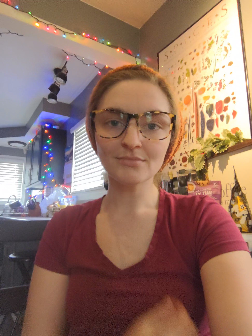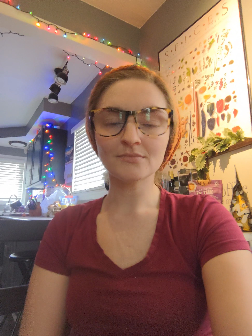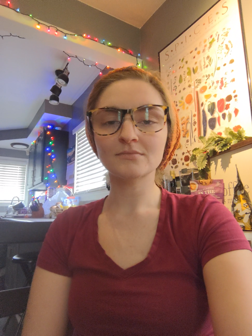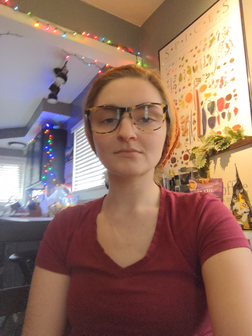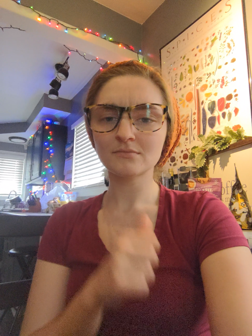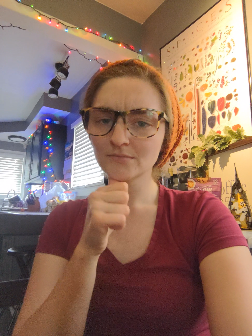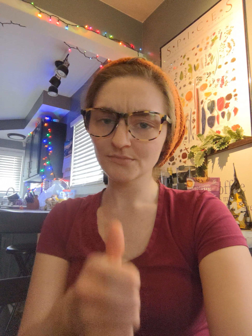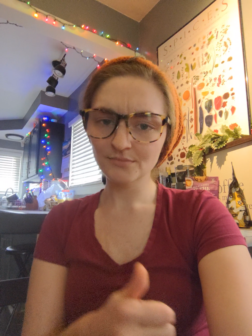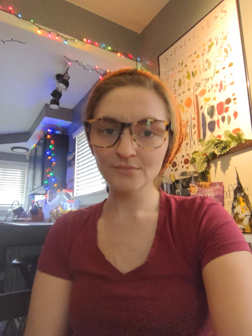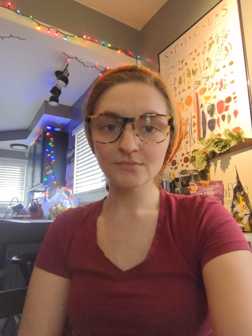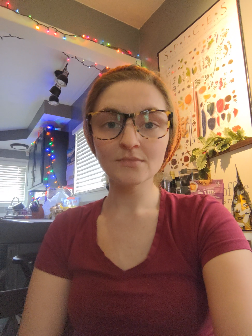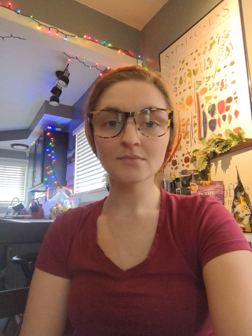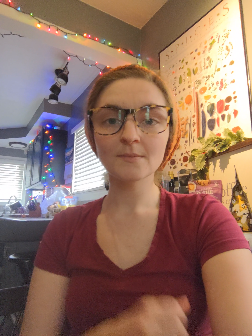not